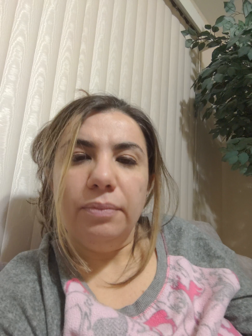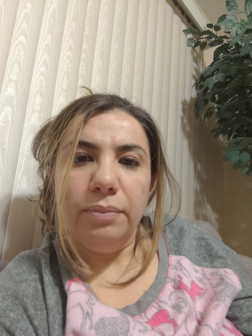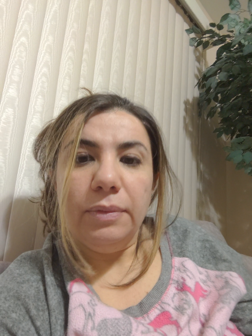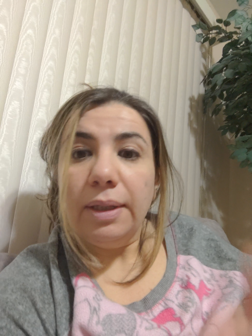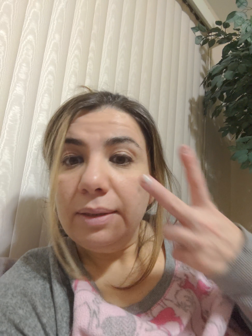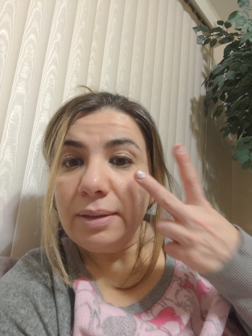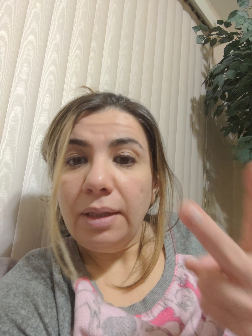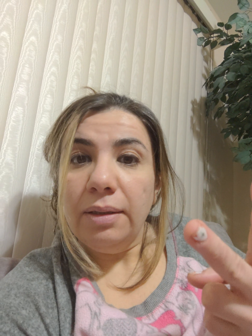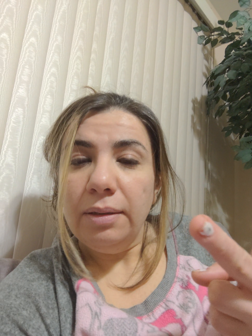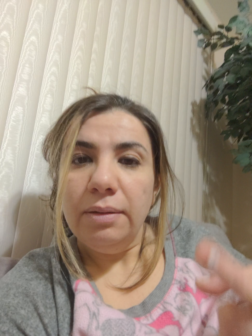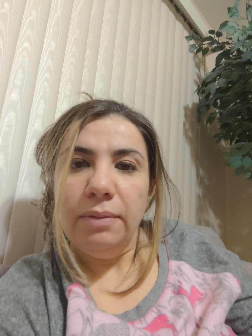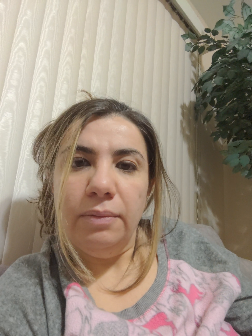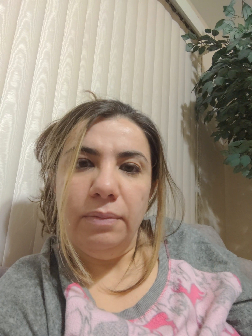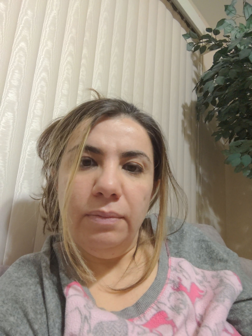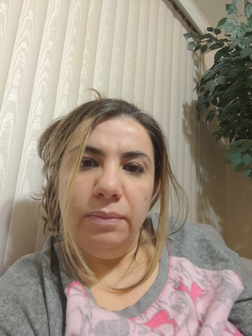see